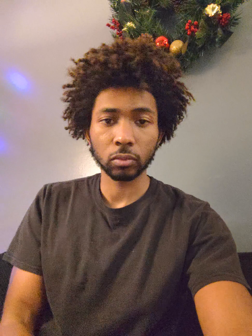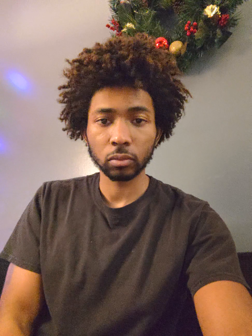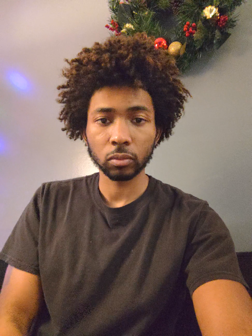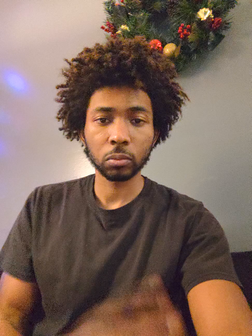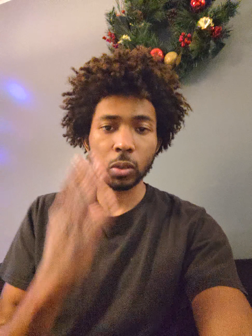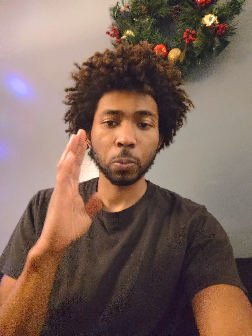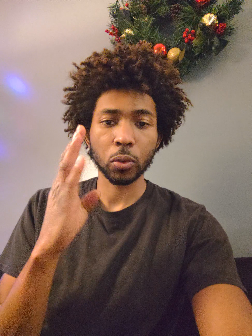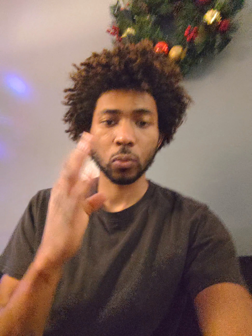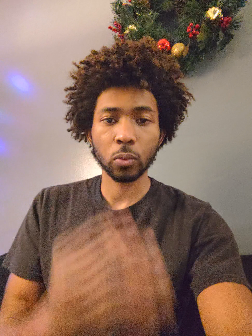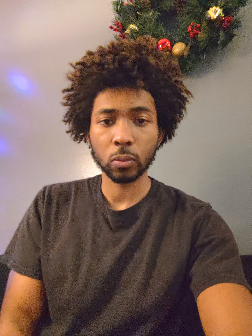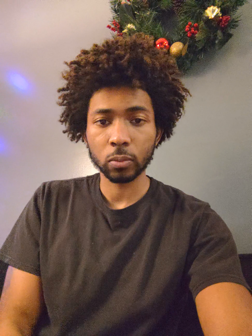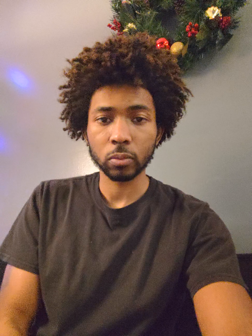blue